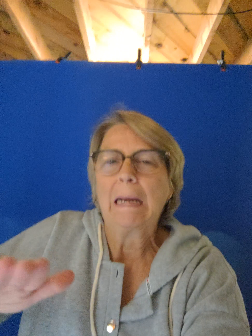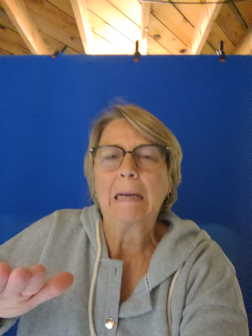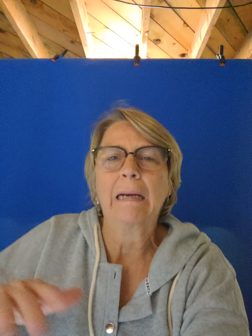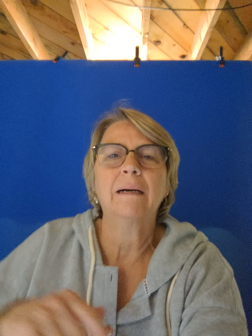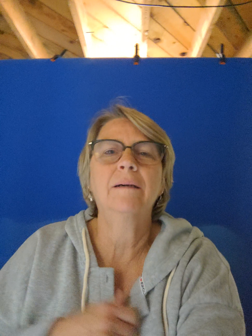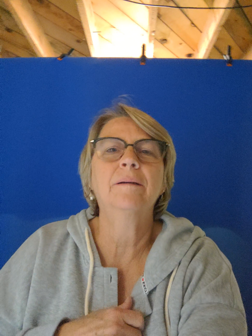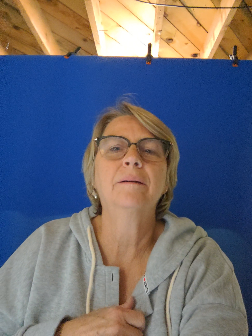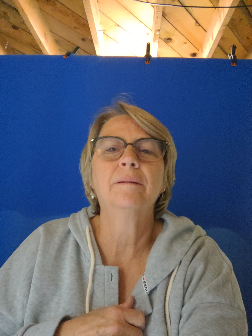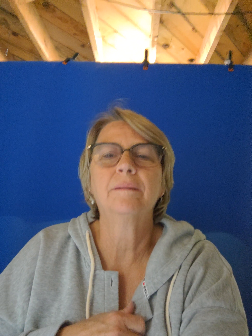clean